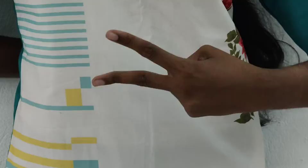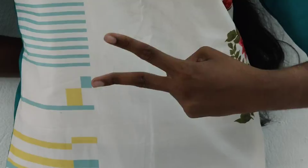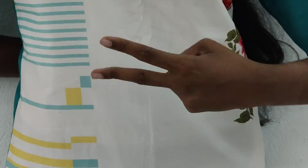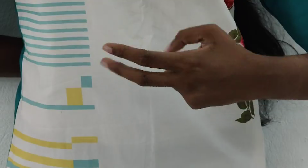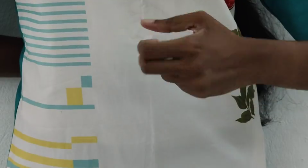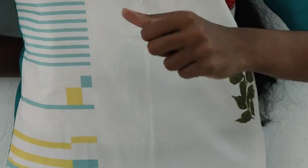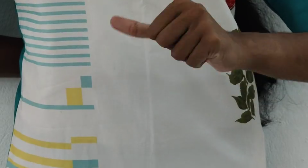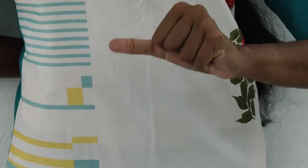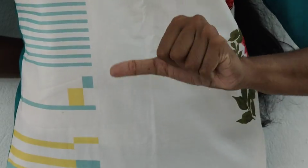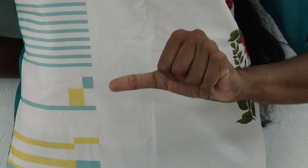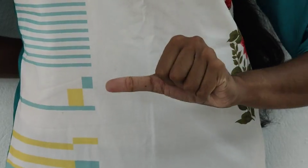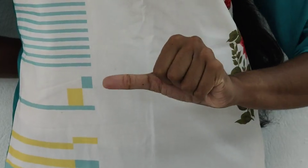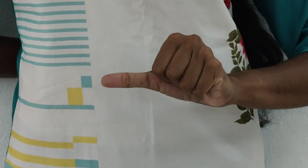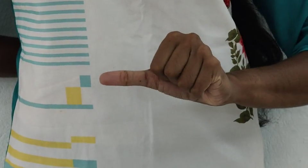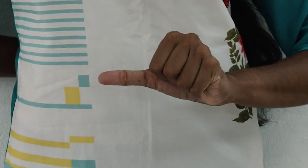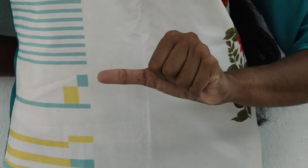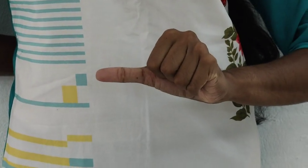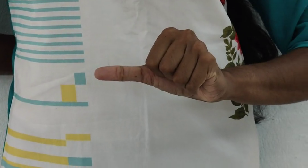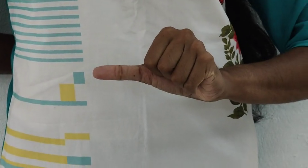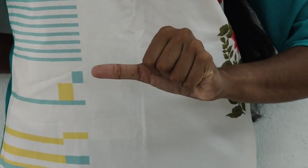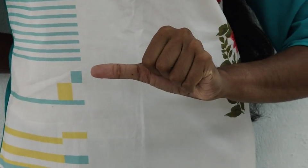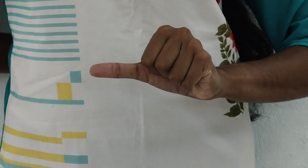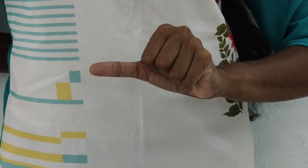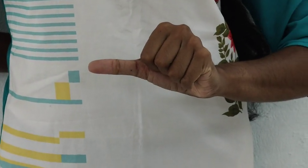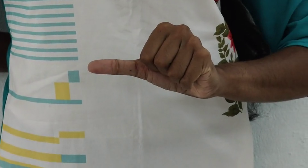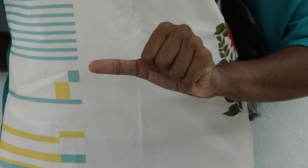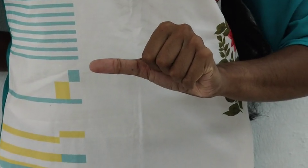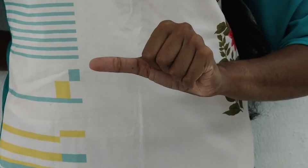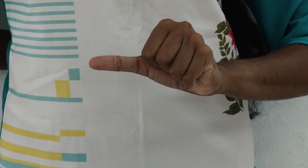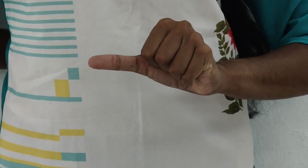ഐ